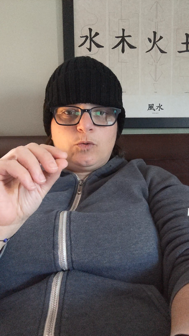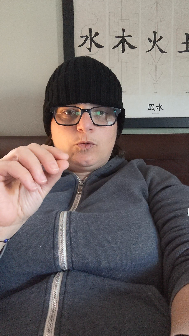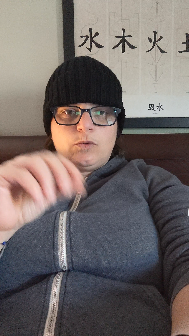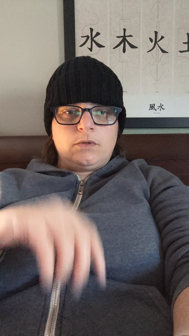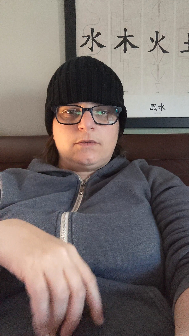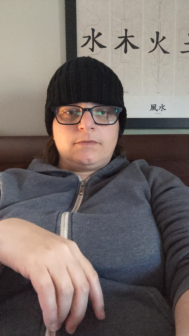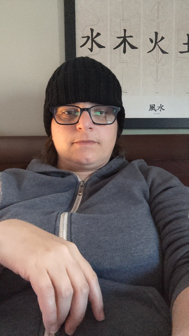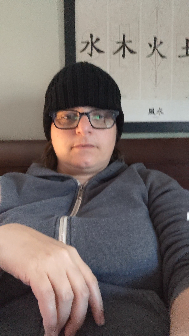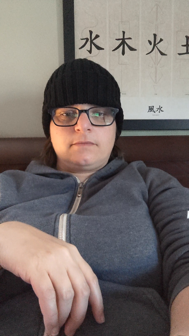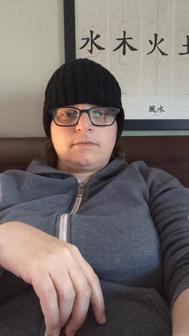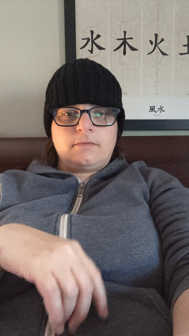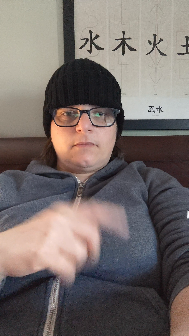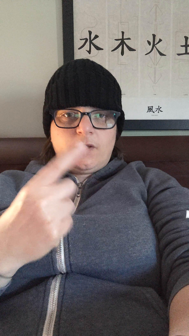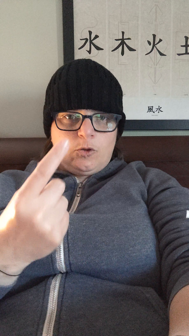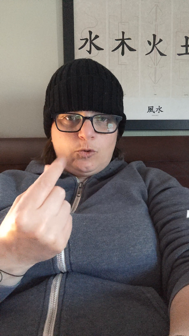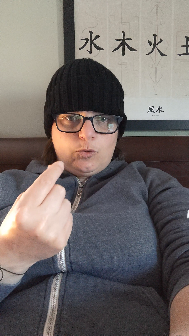do